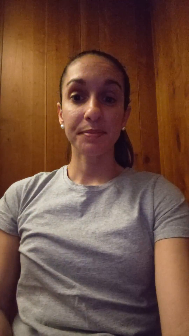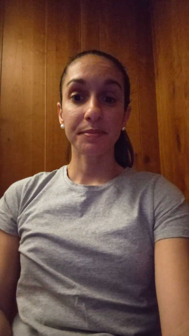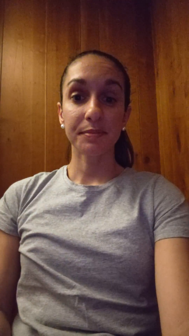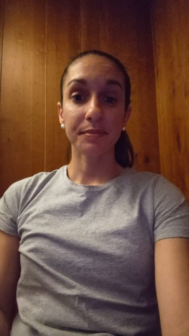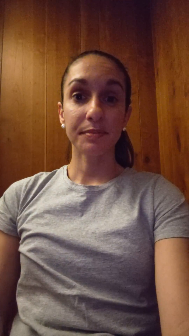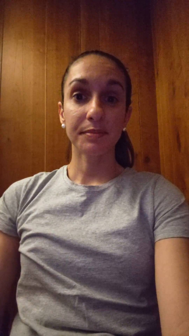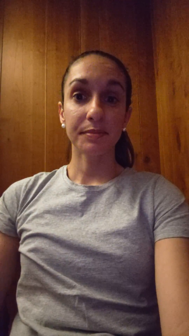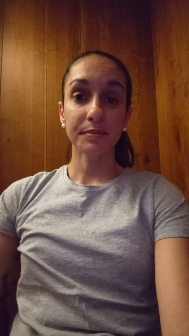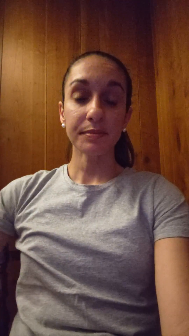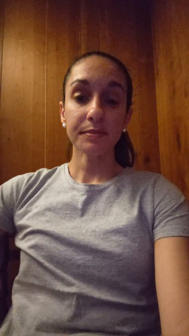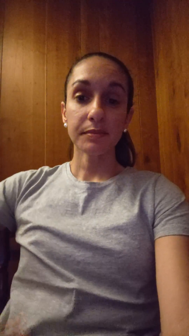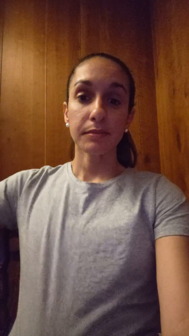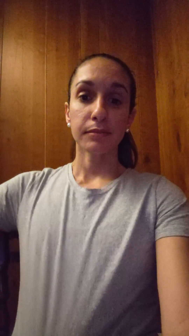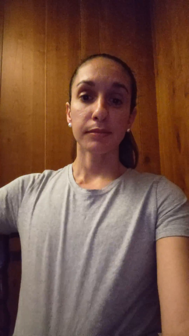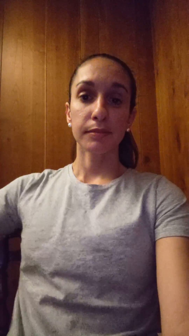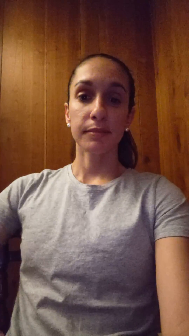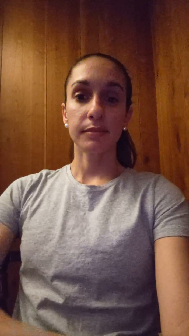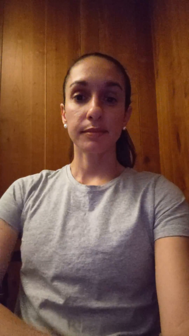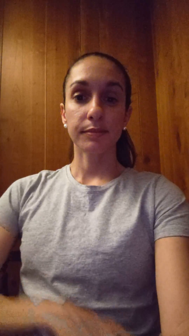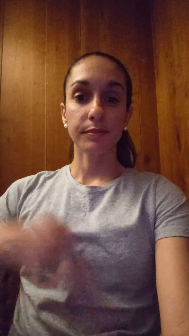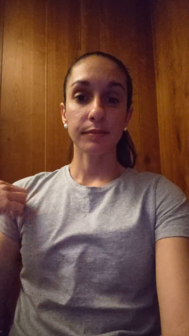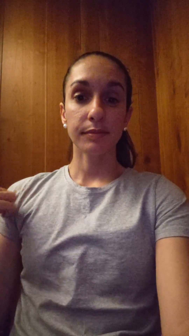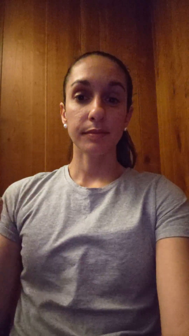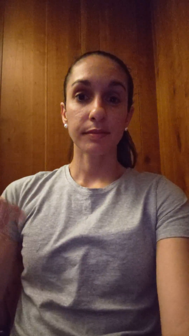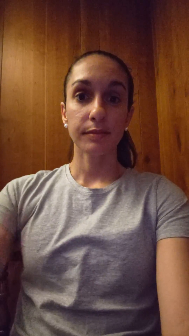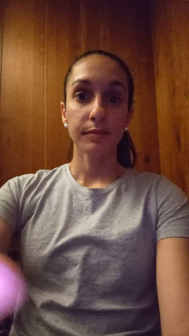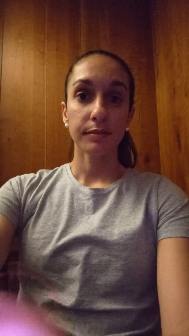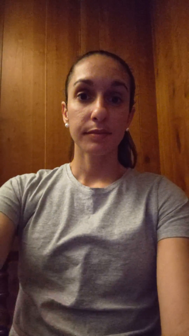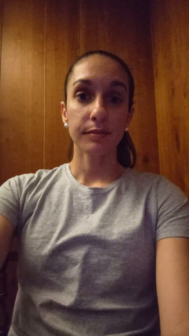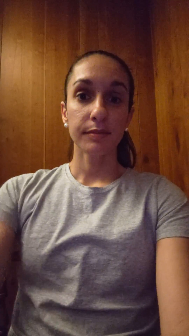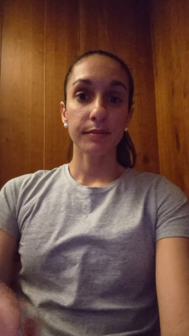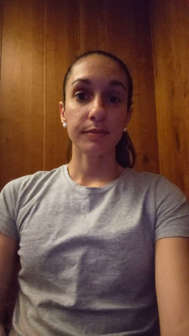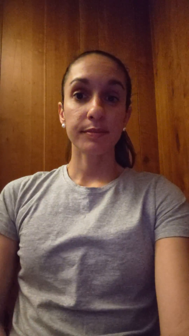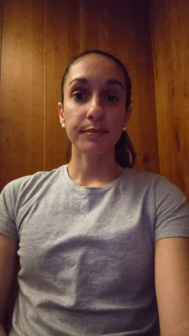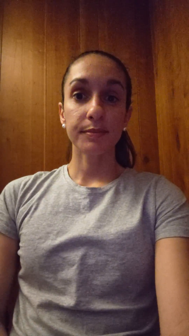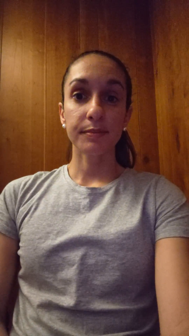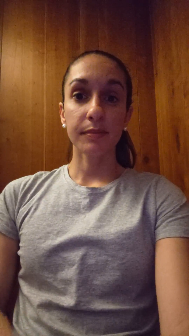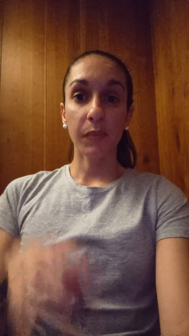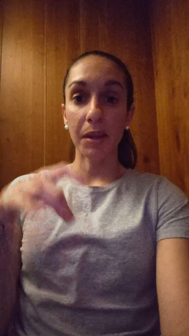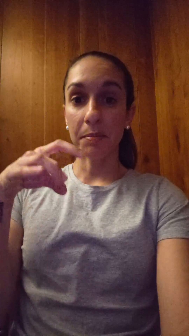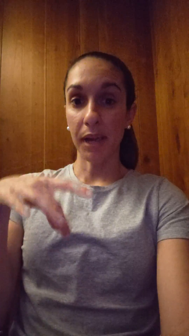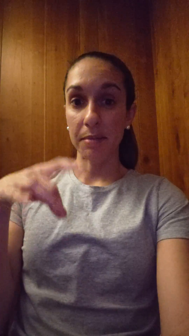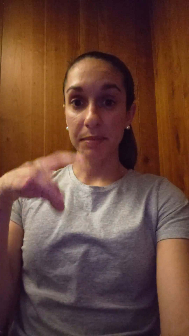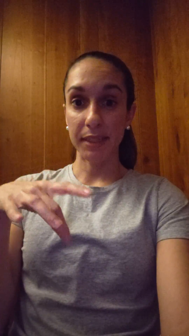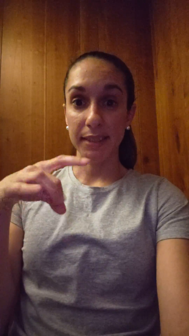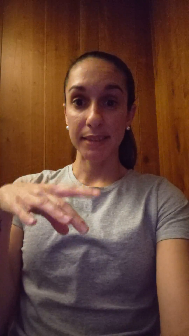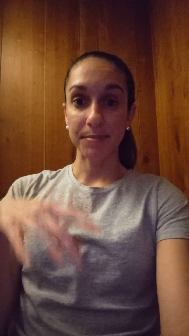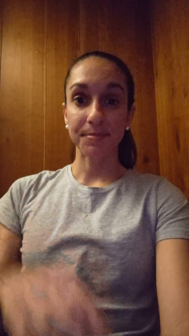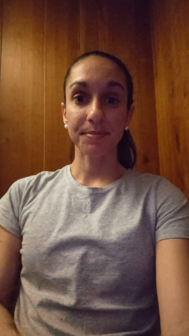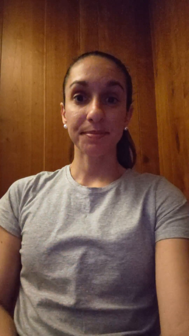pumpkin